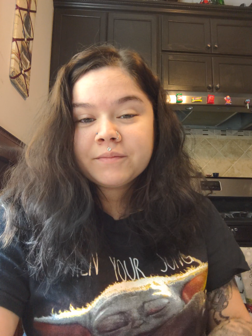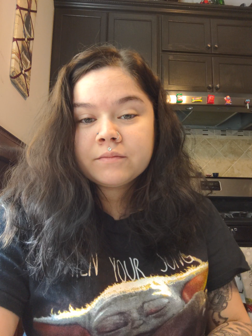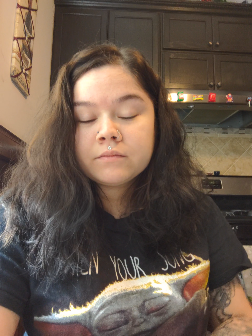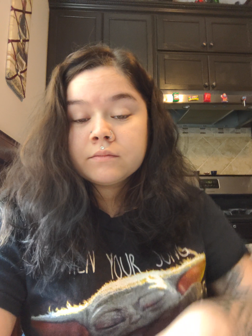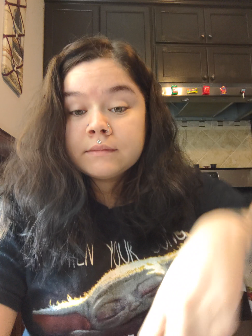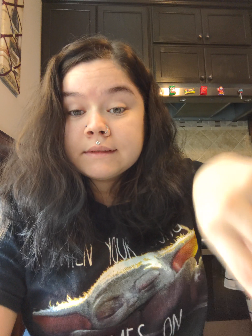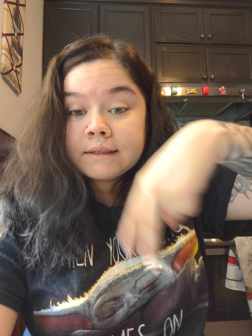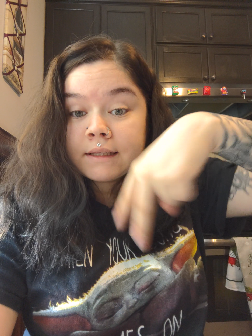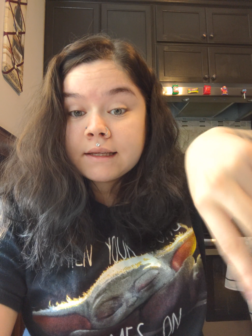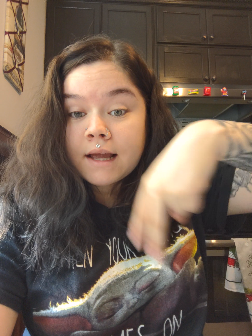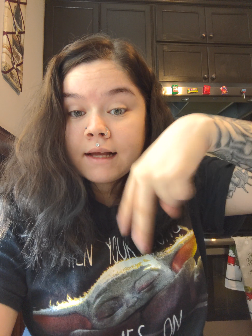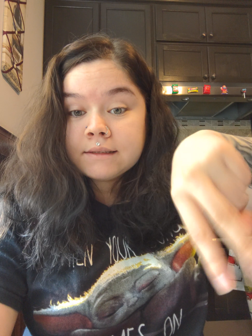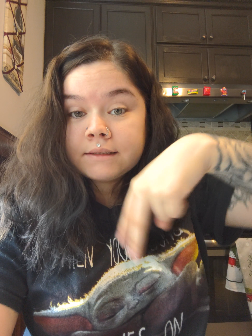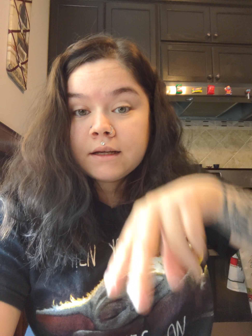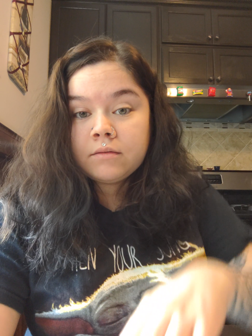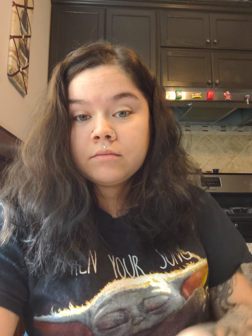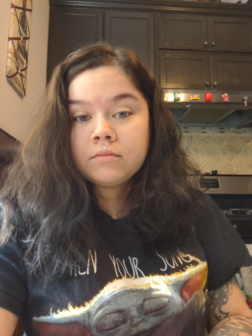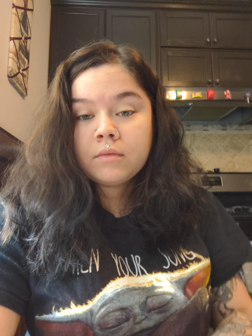dance